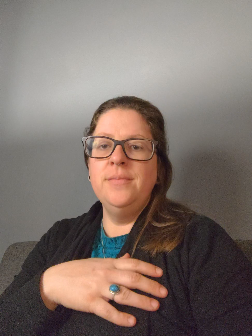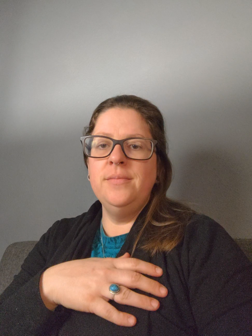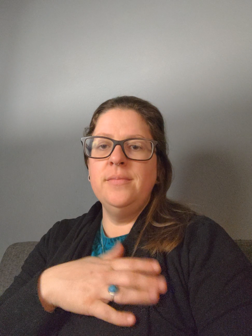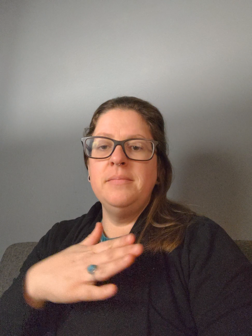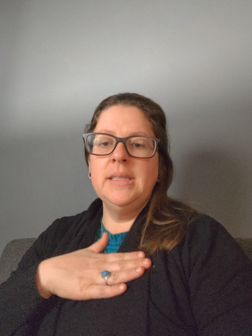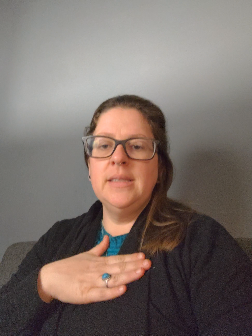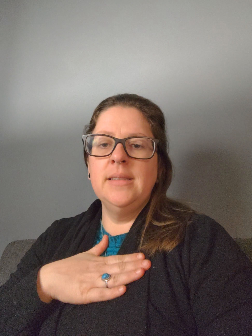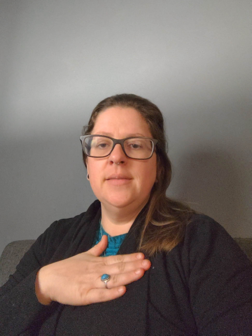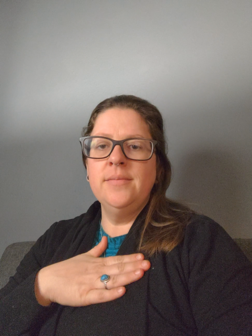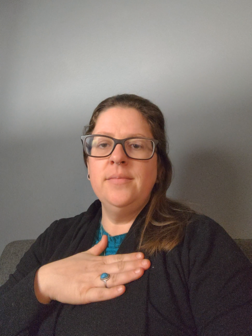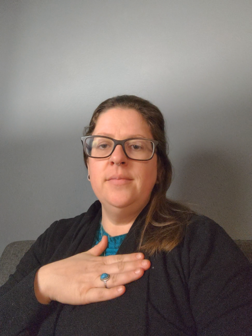my